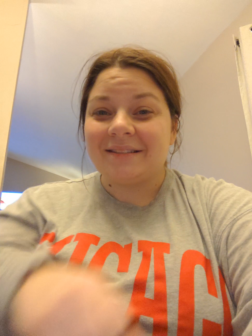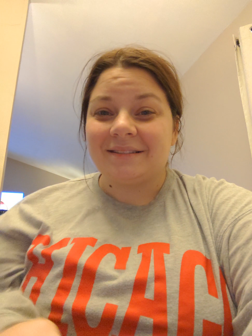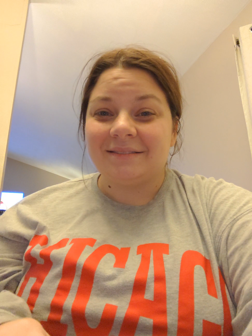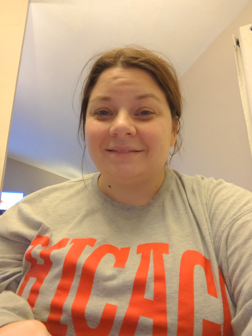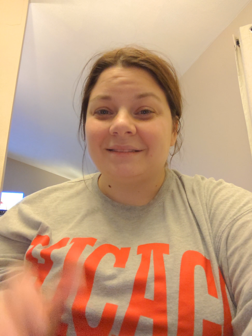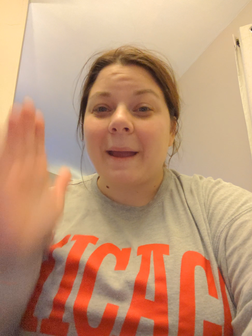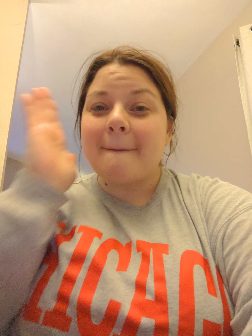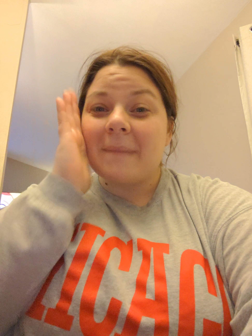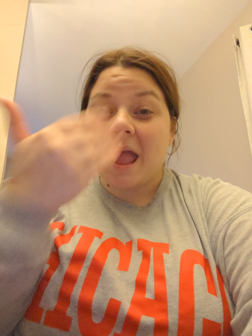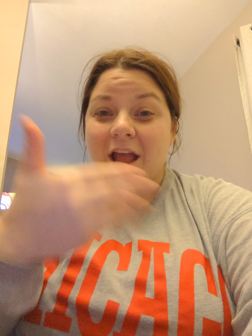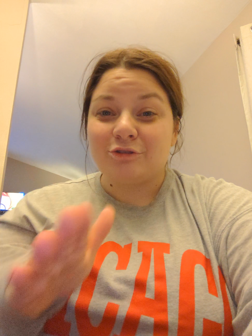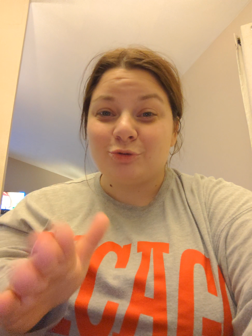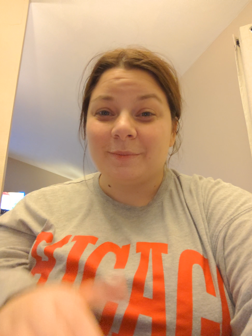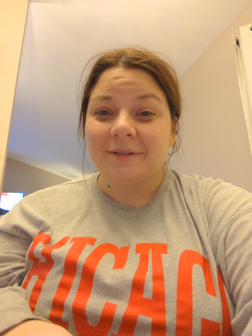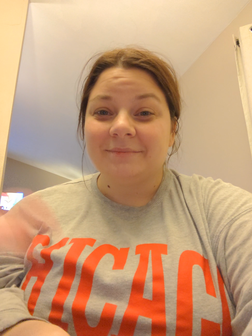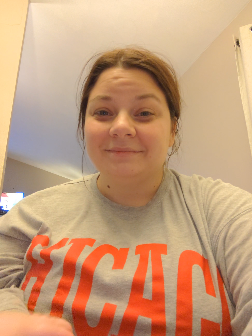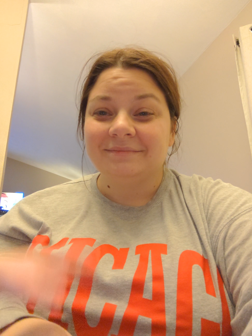bedroom